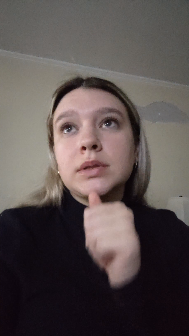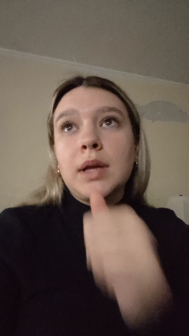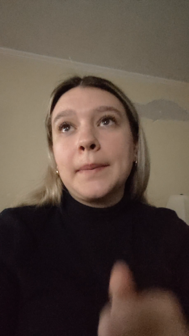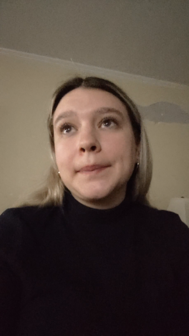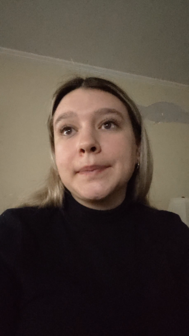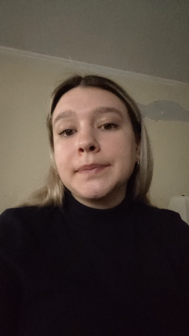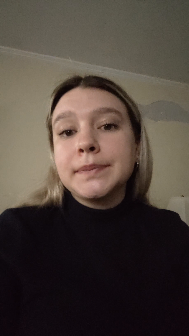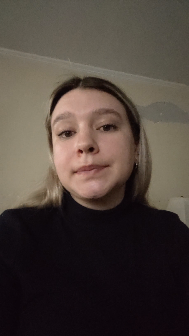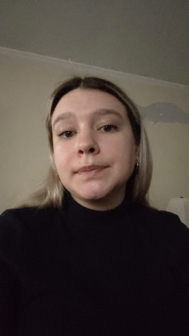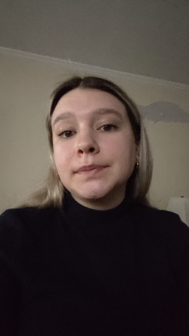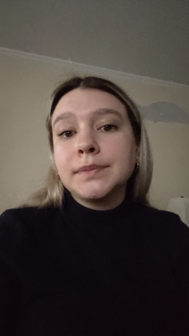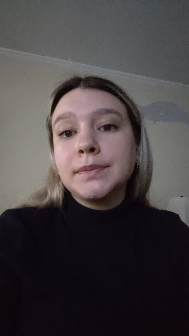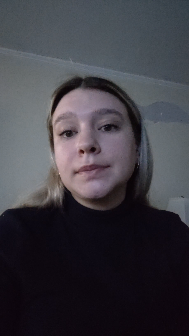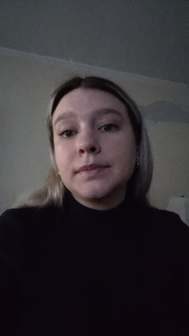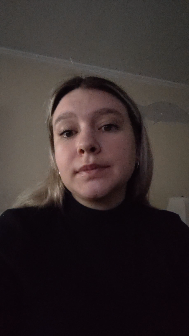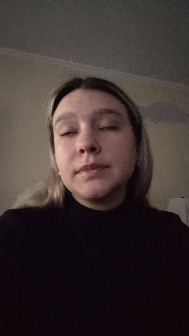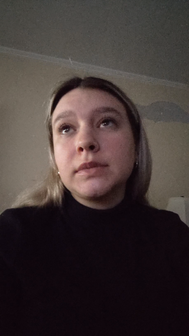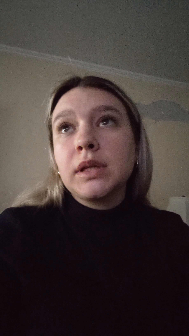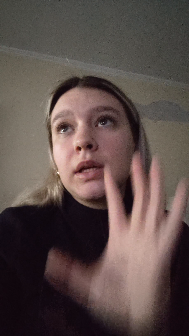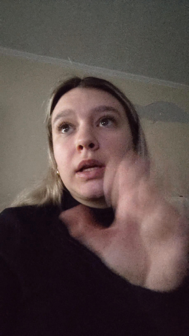catch